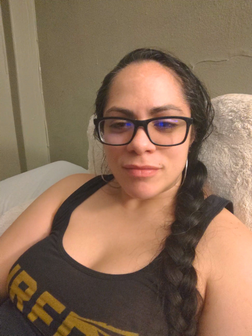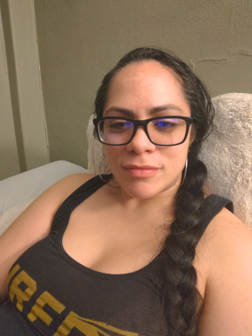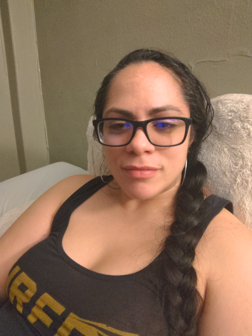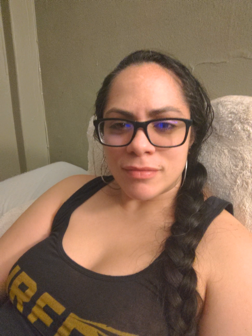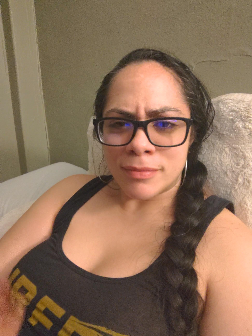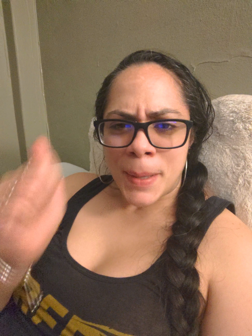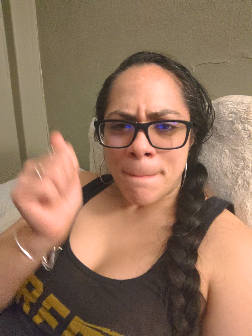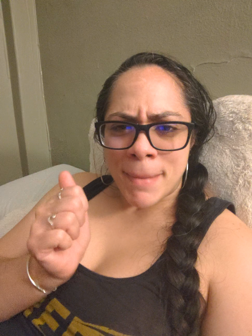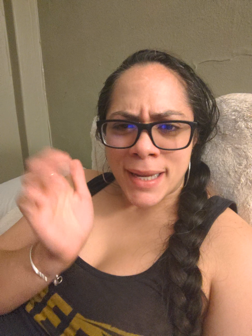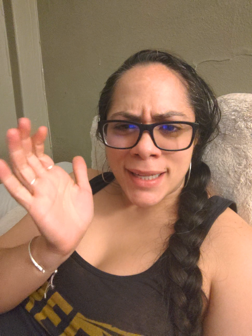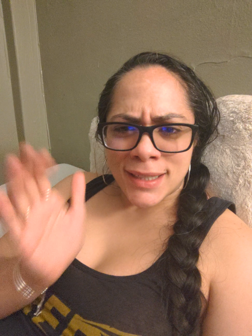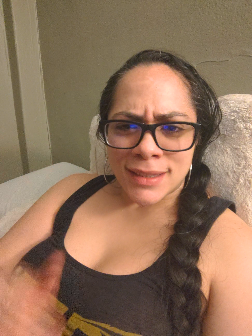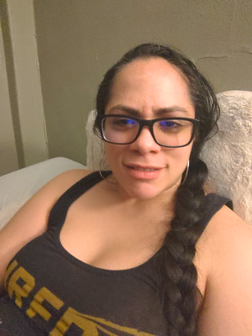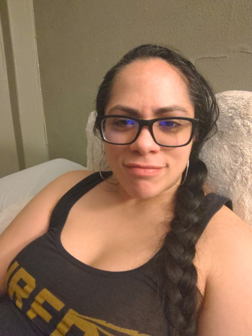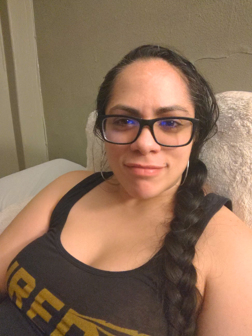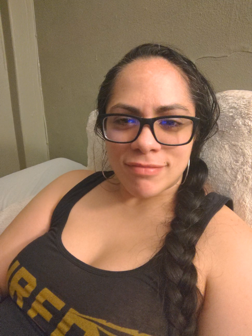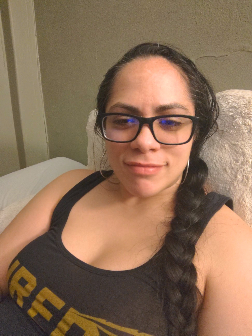mitten